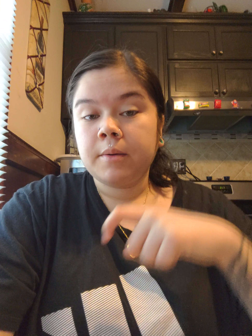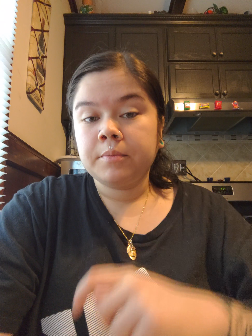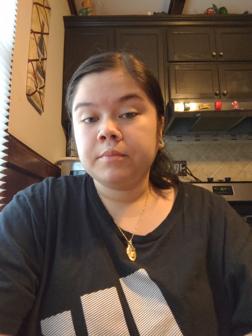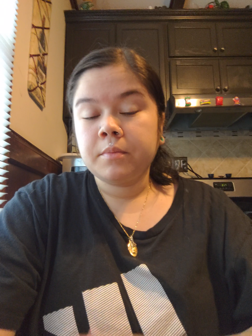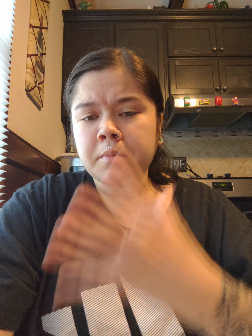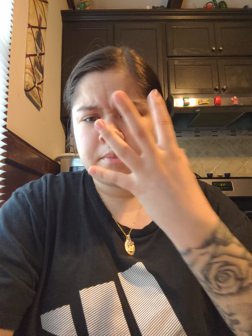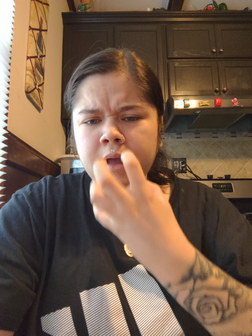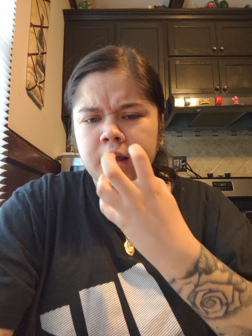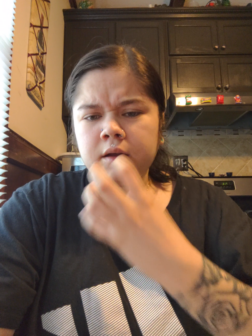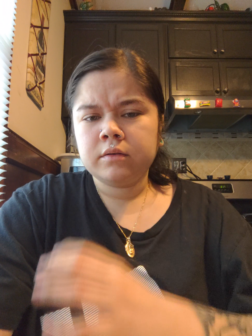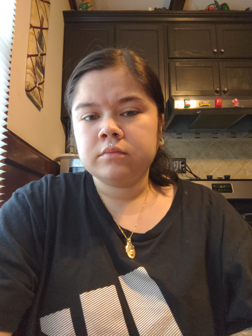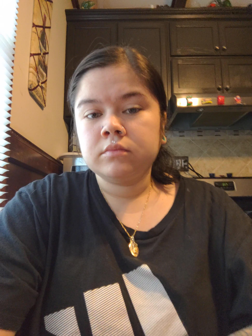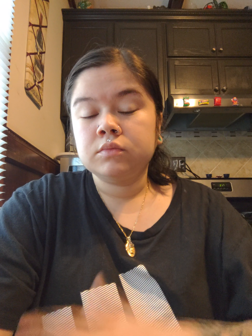mad